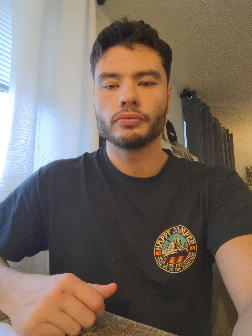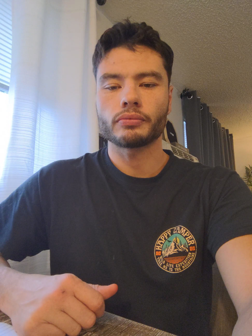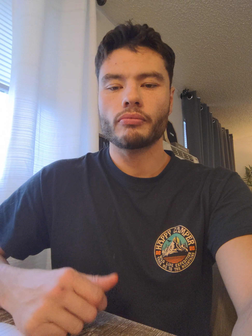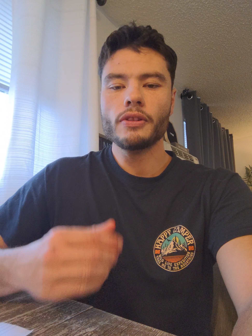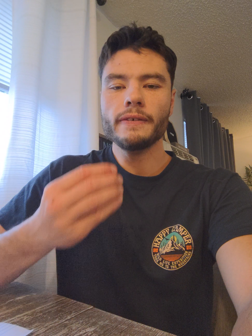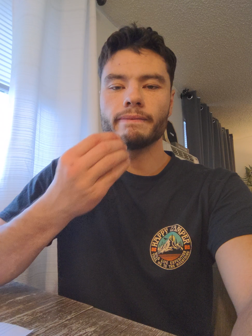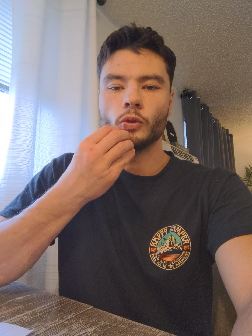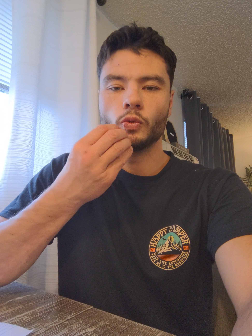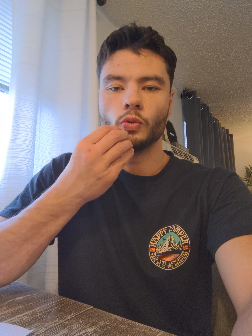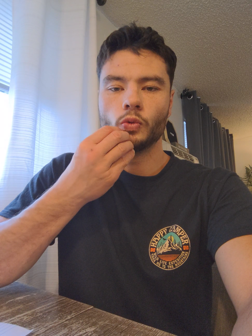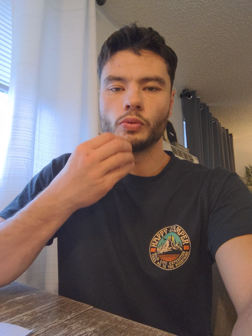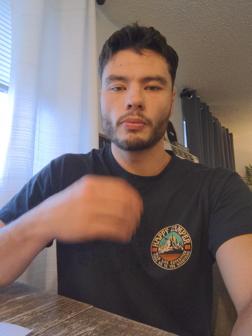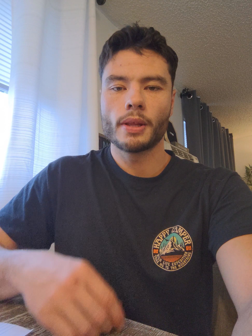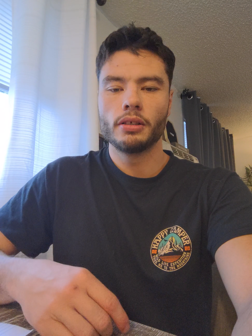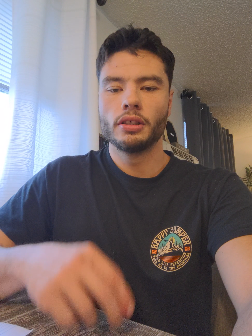food